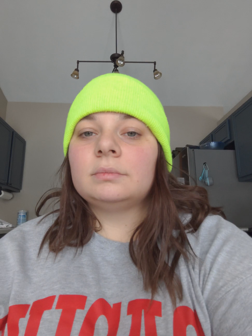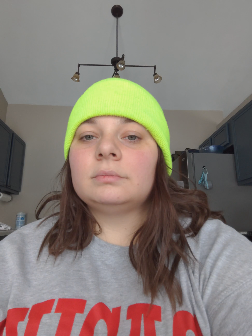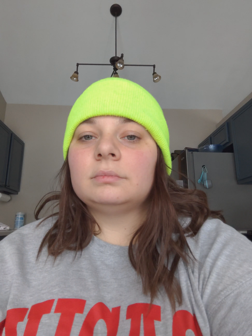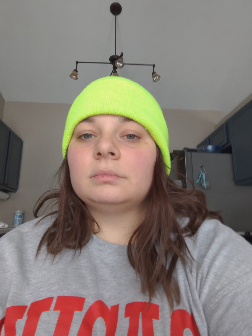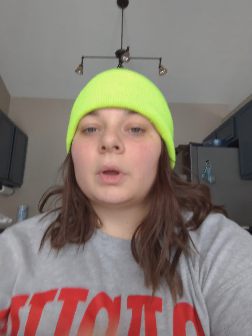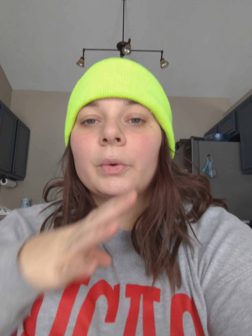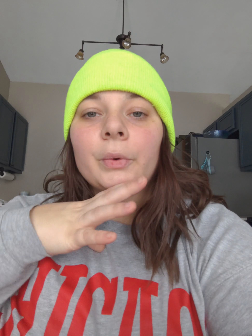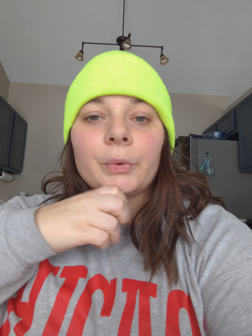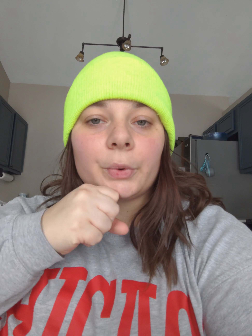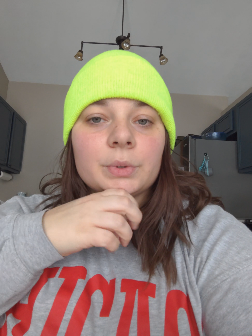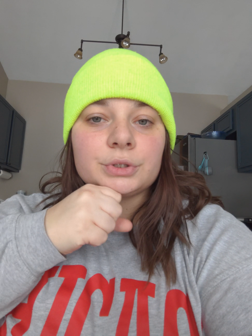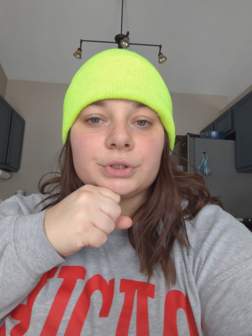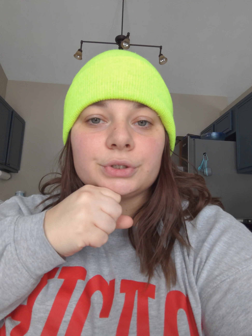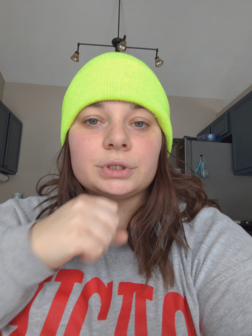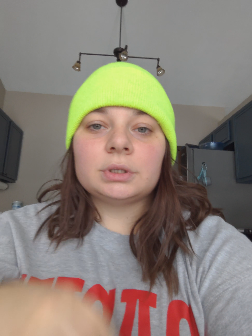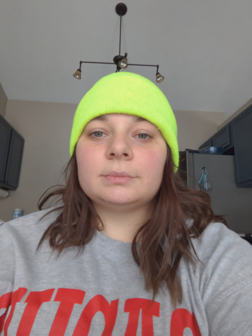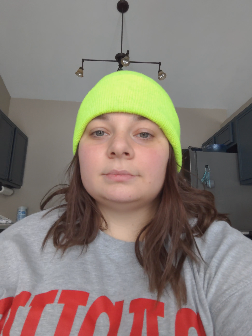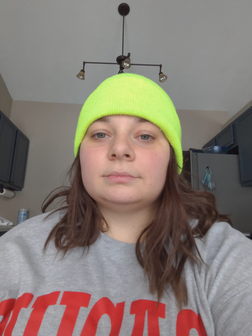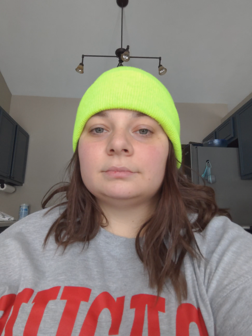orange